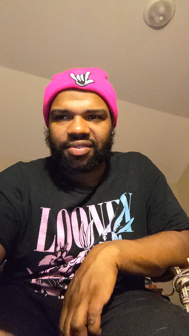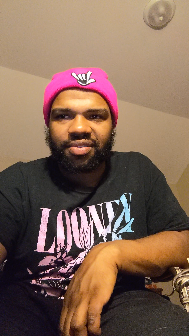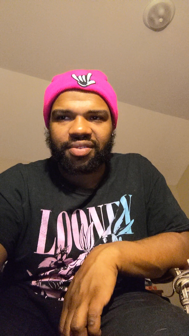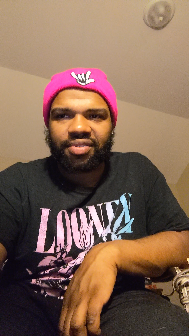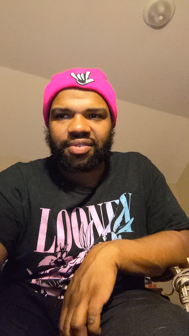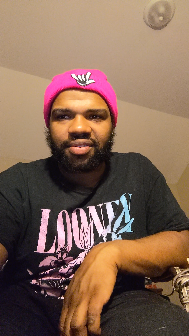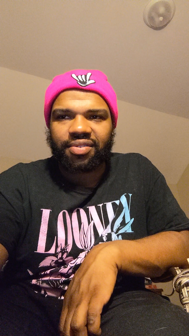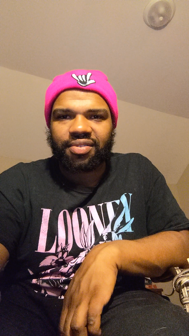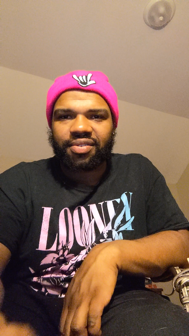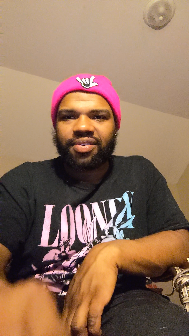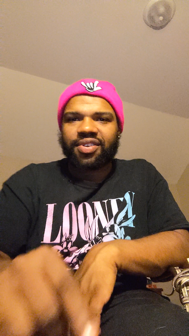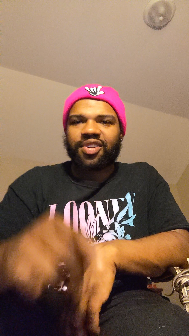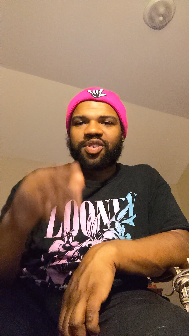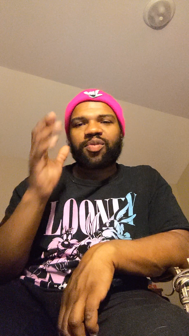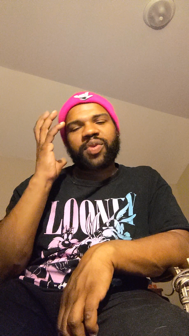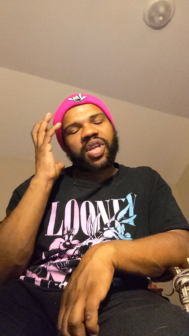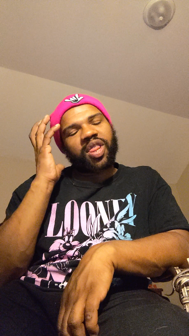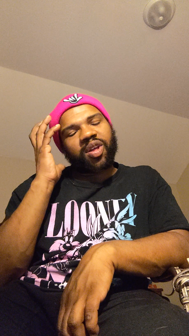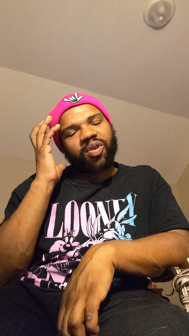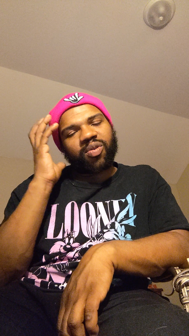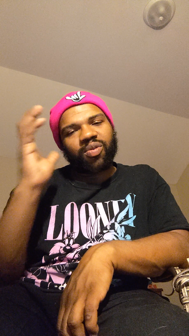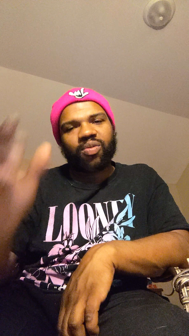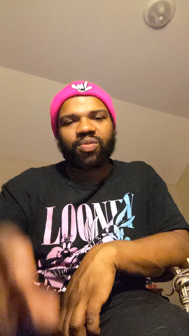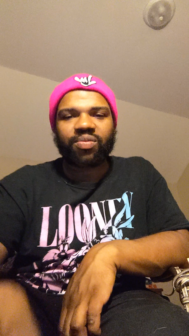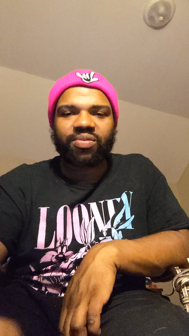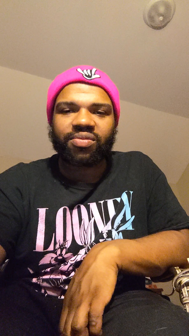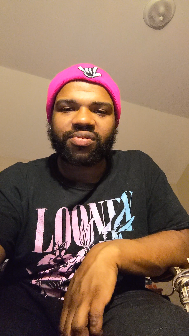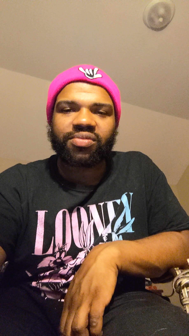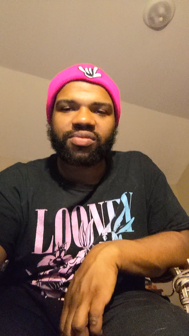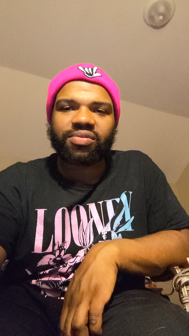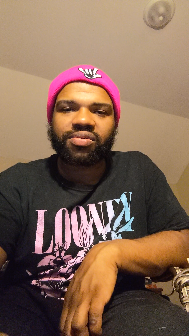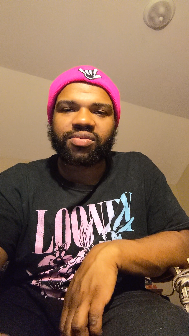pillow